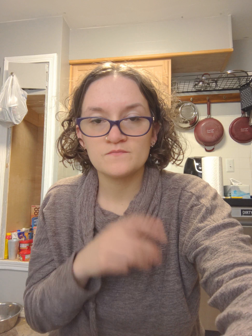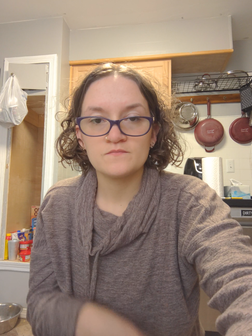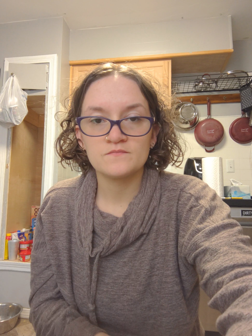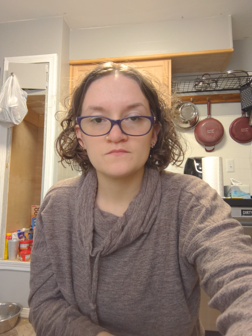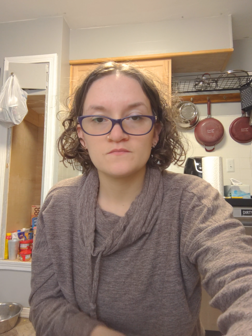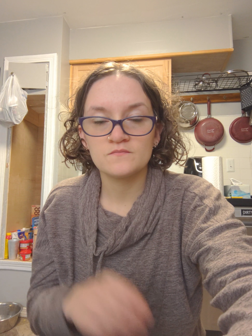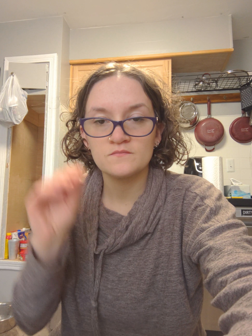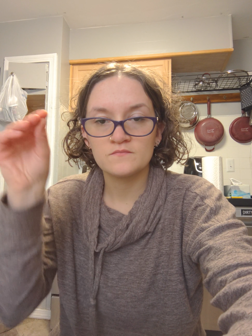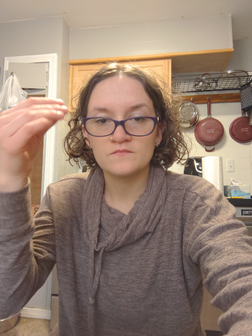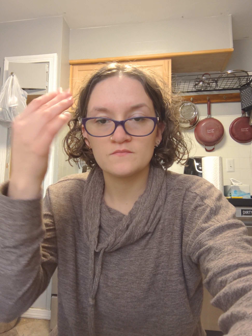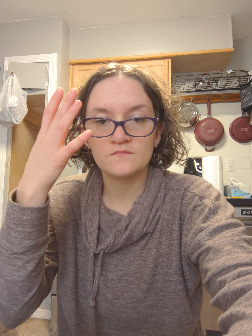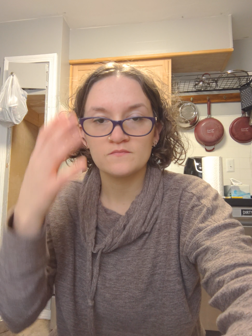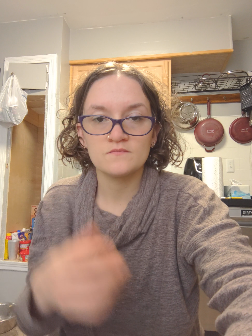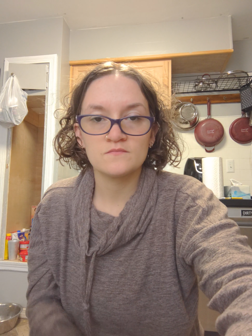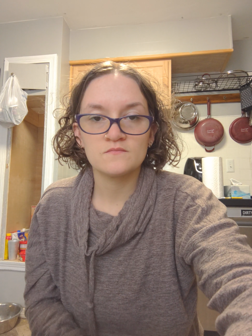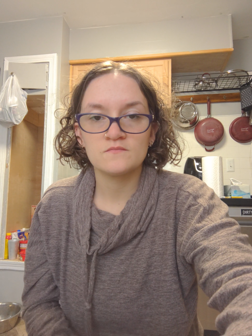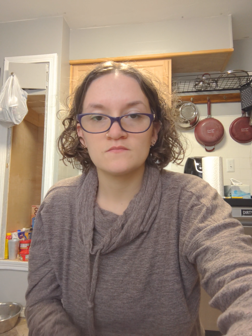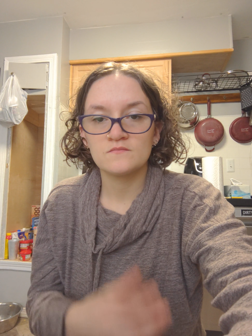sun